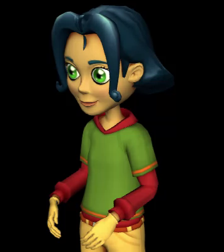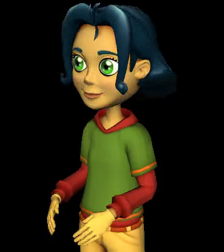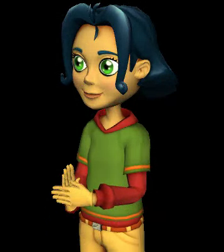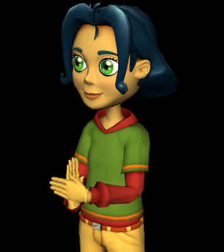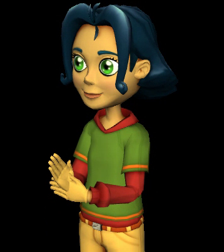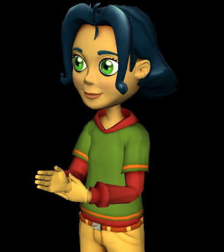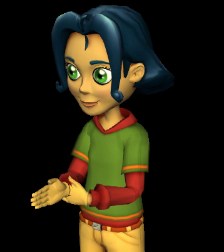مدخل